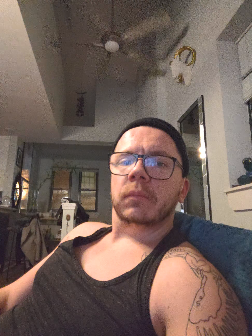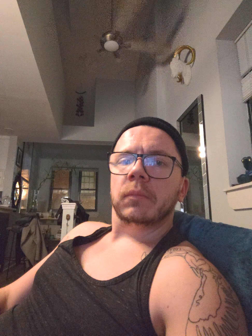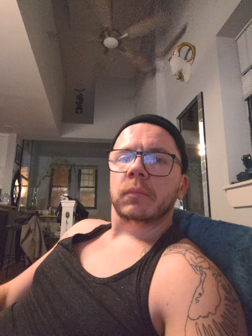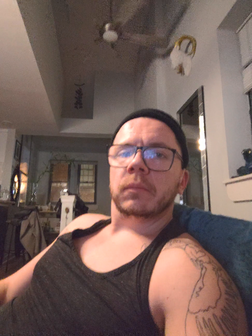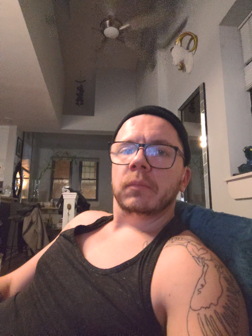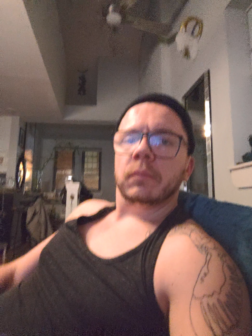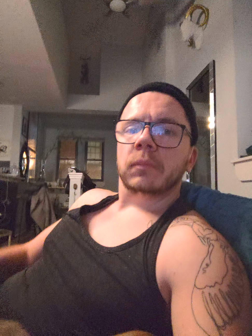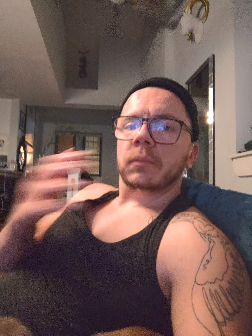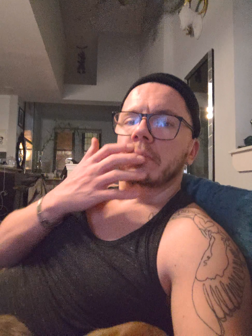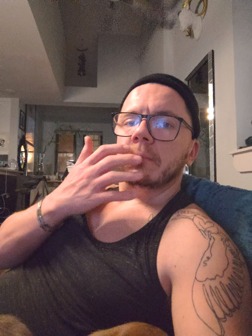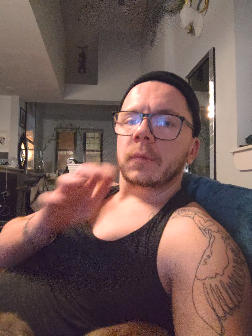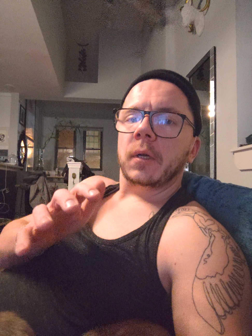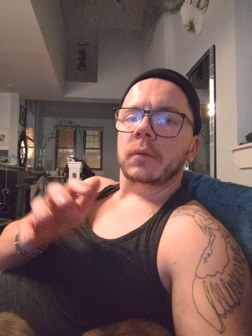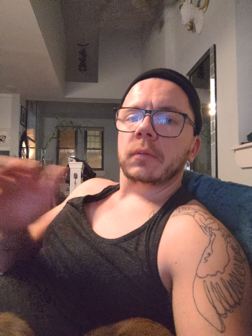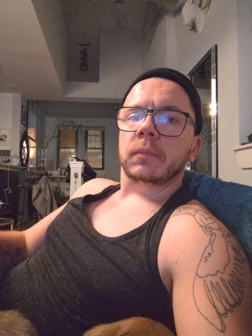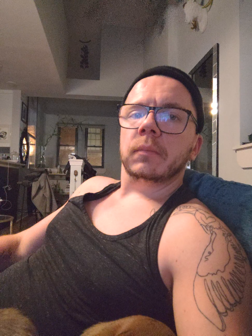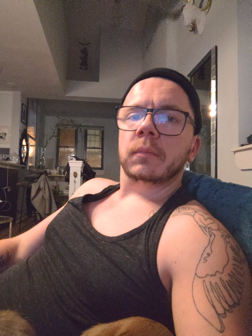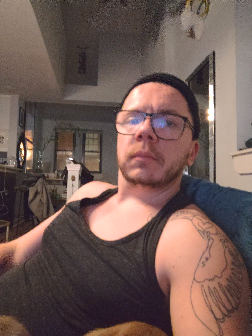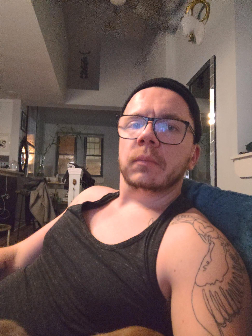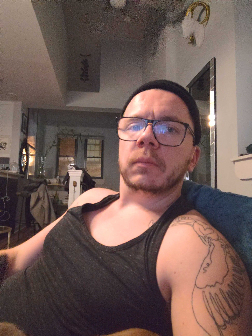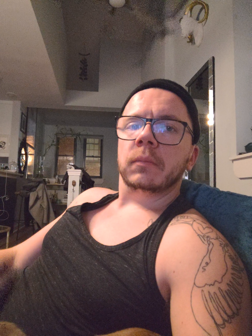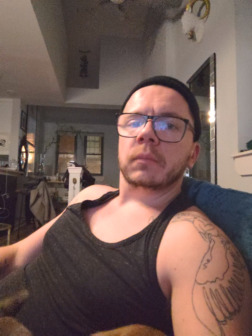hot